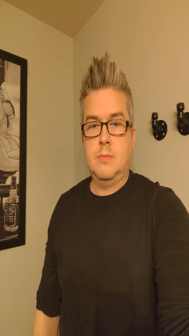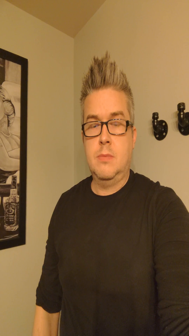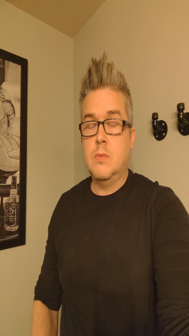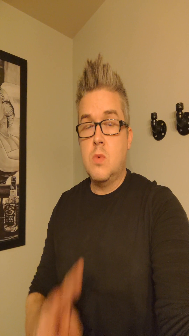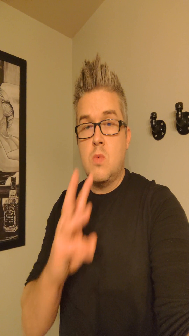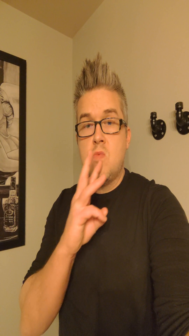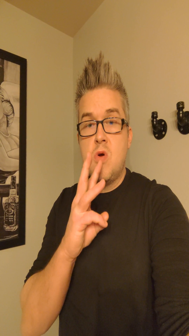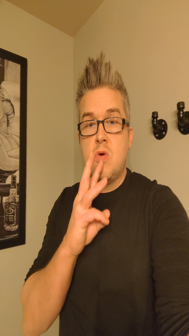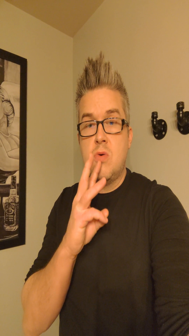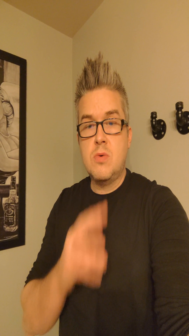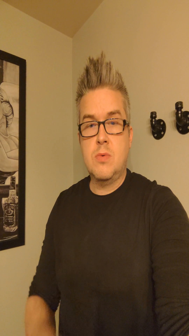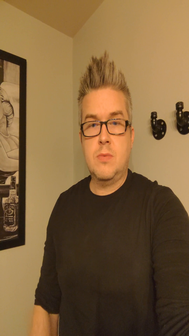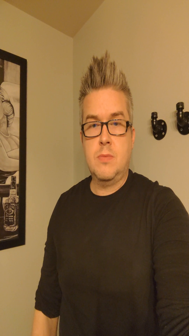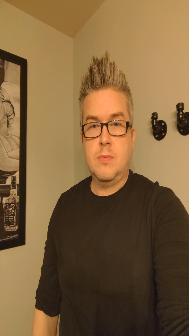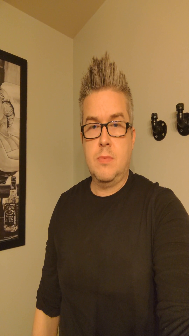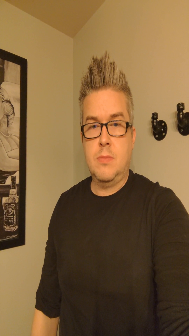water